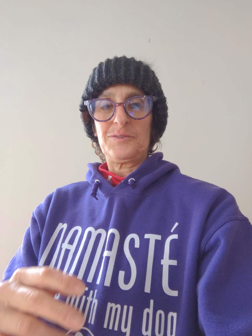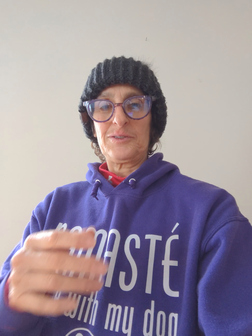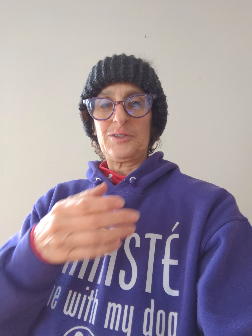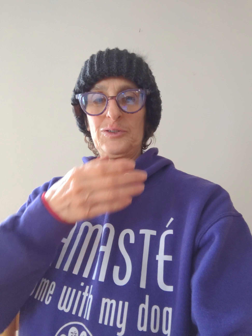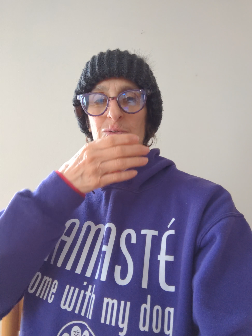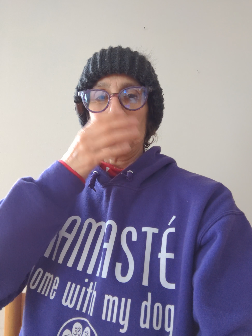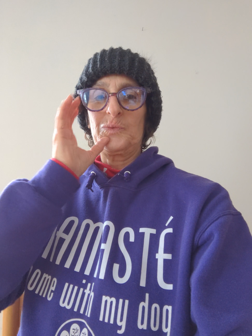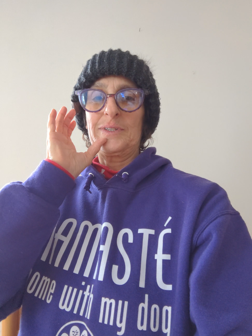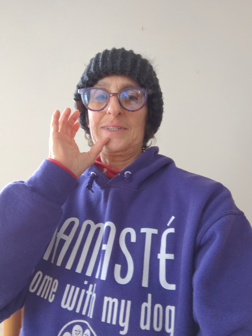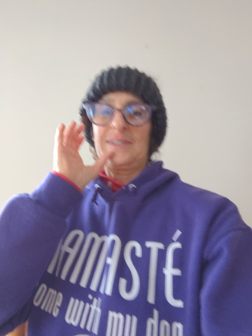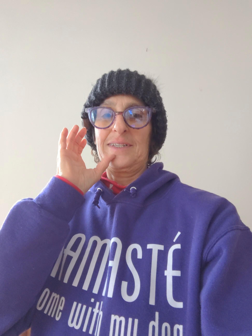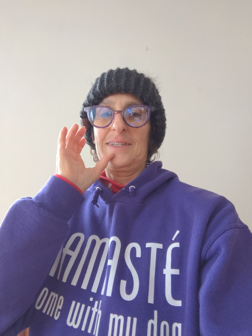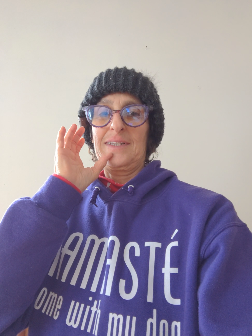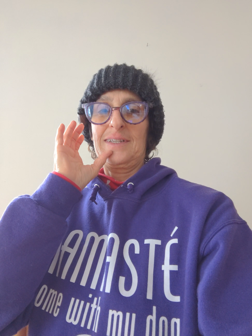drink